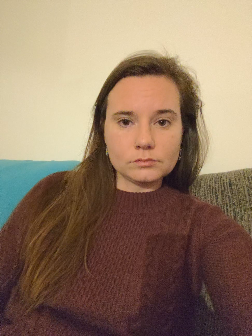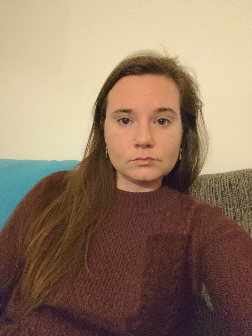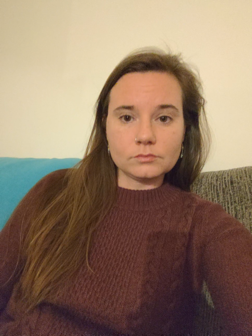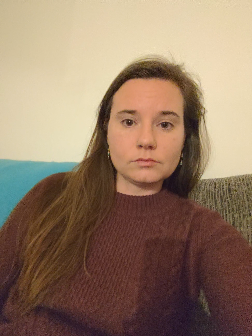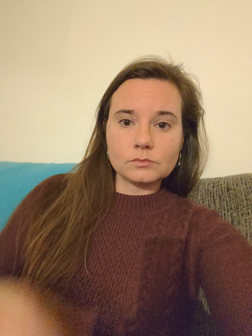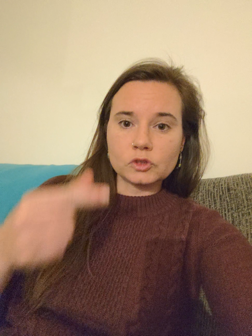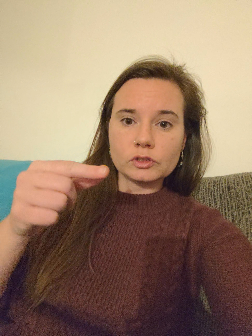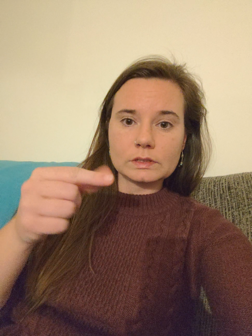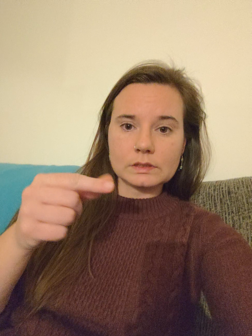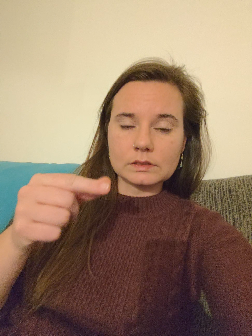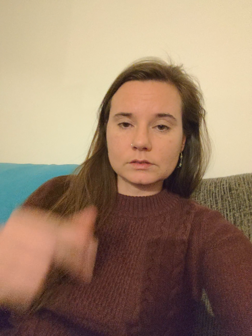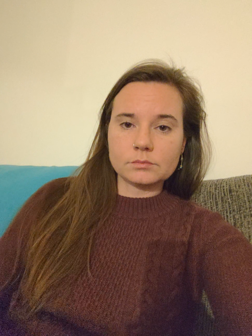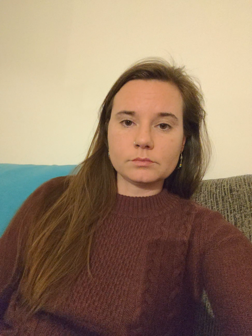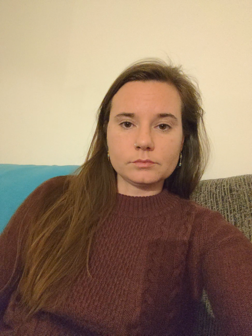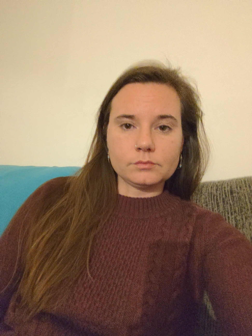green